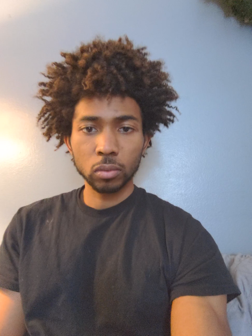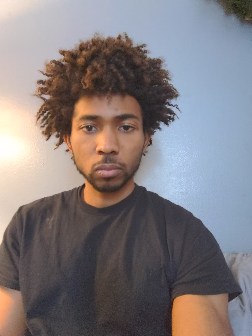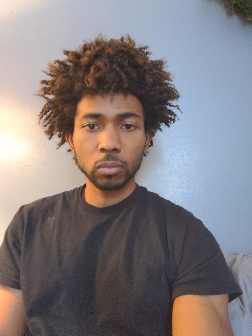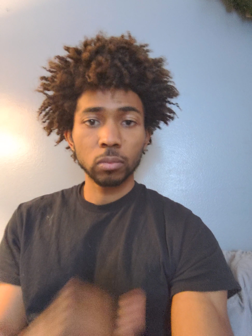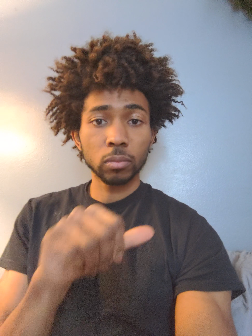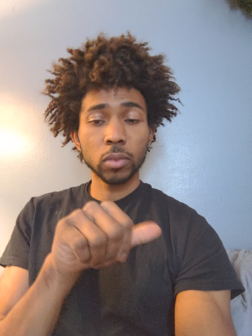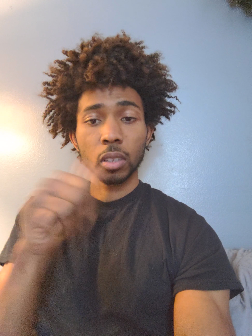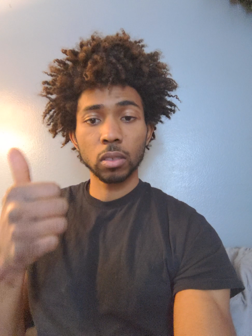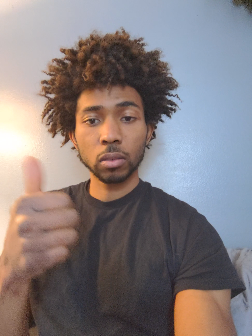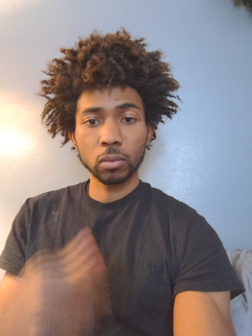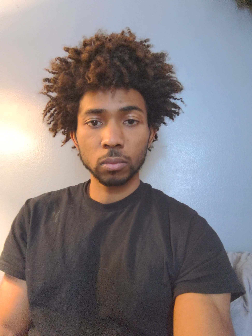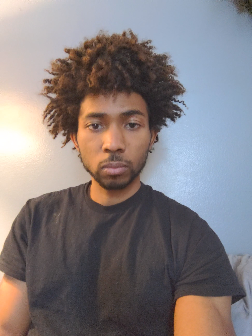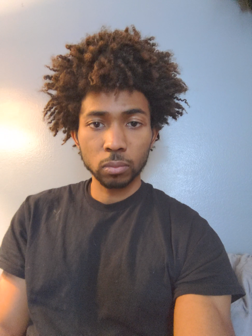another